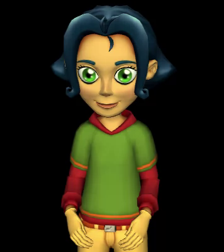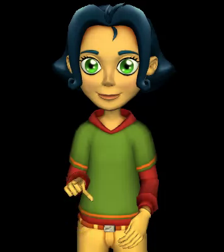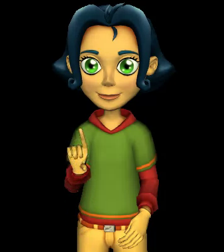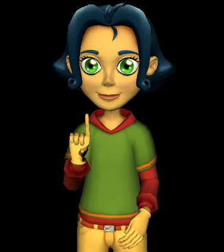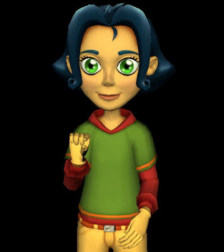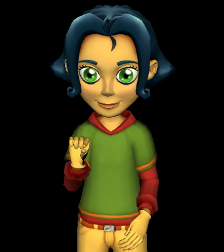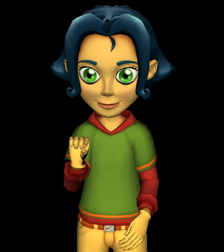20